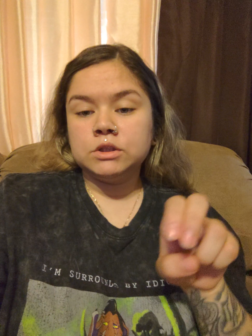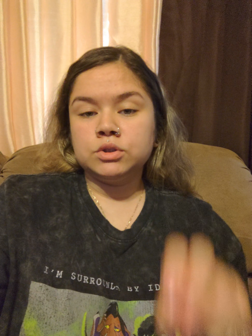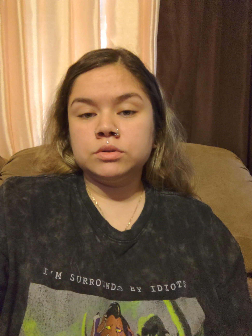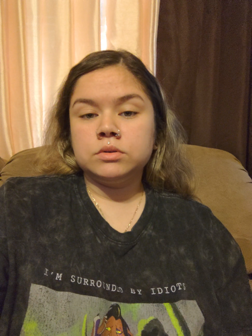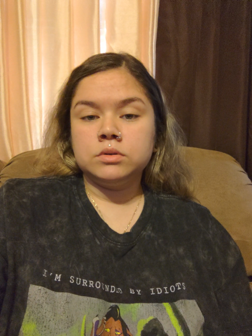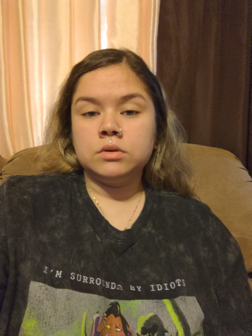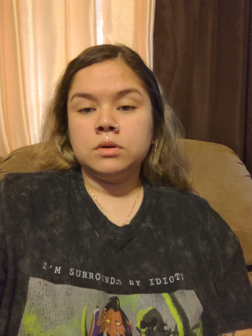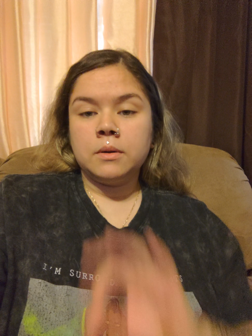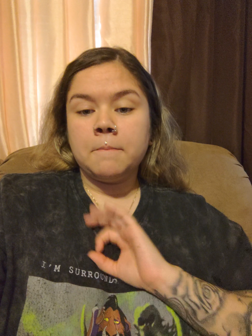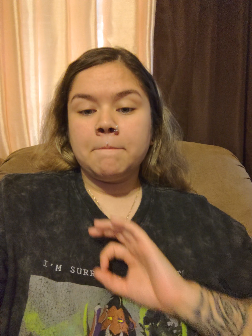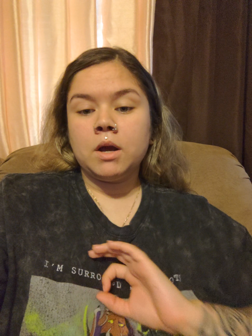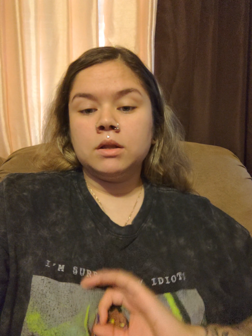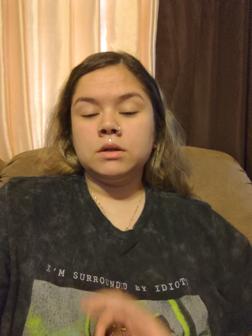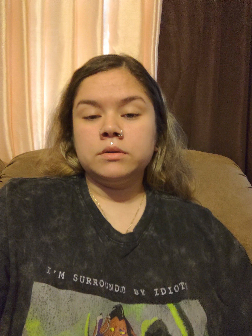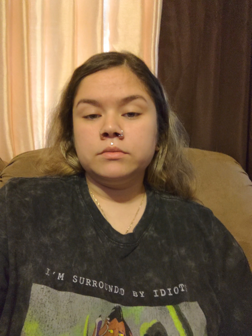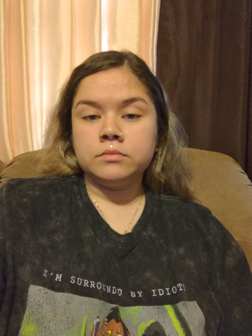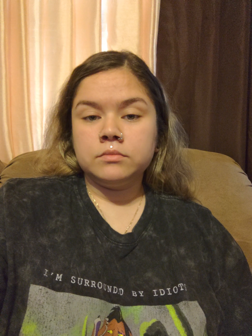button